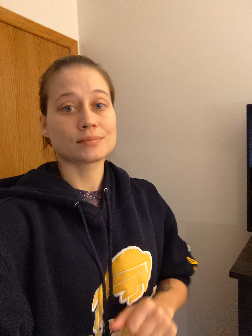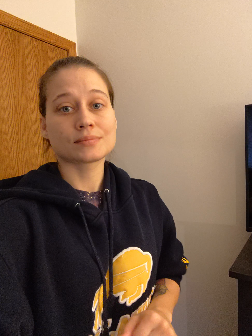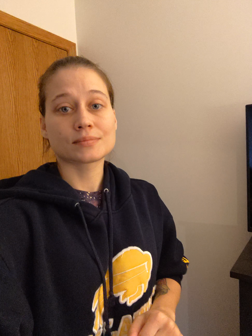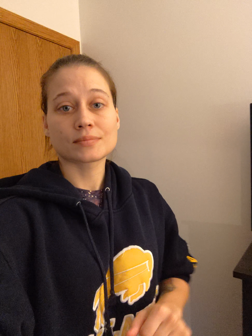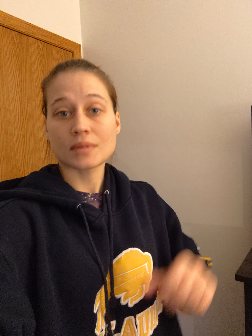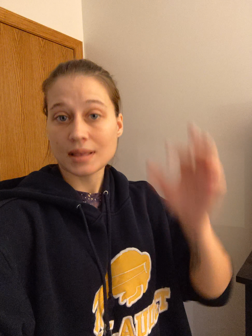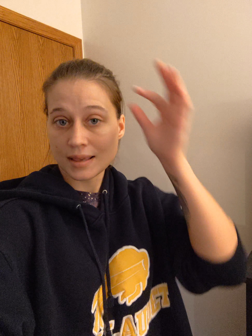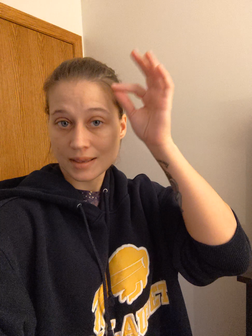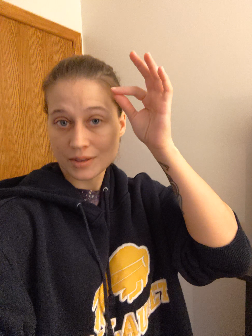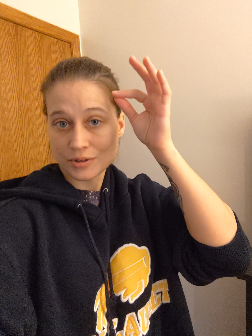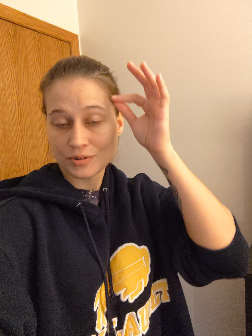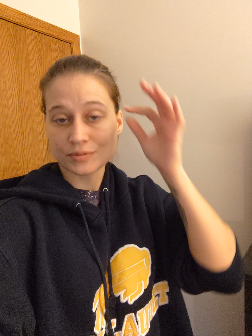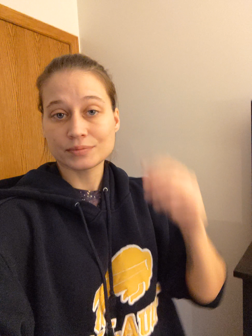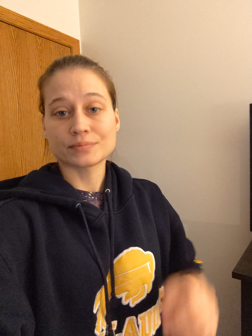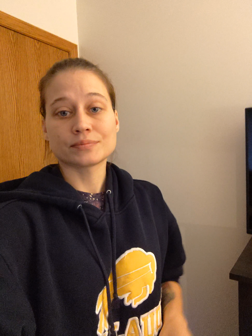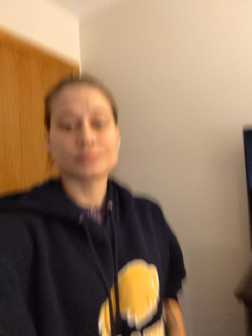hair